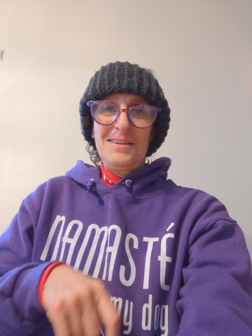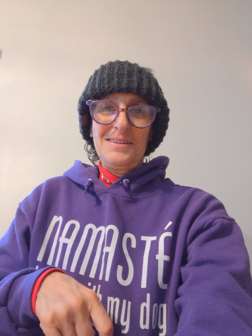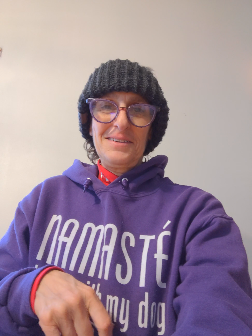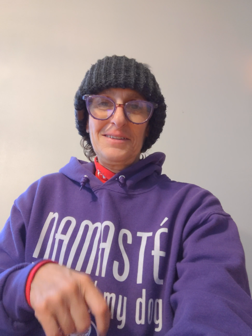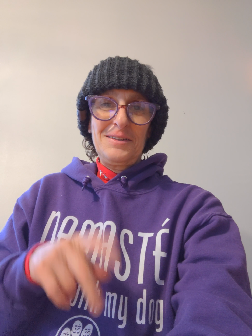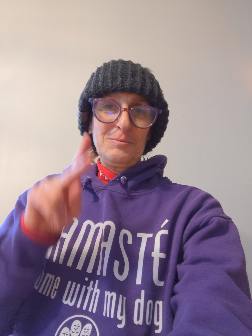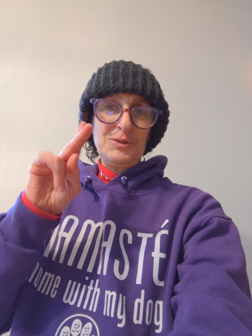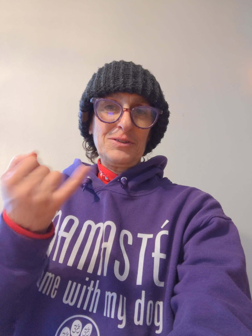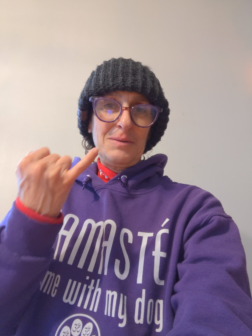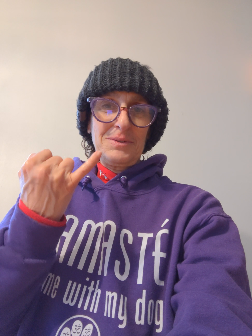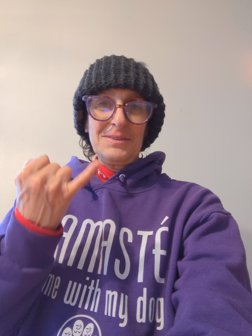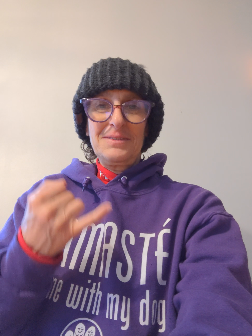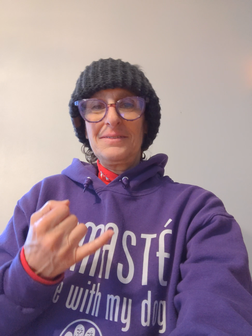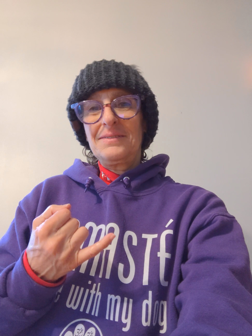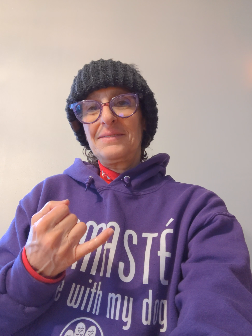pajamas